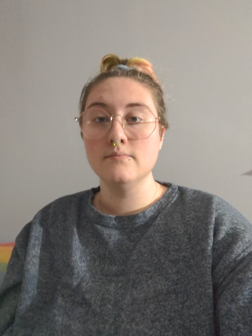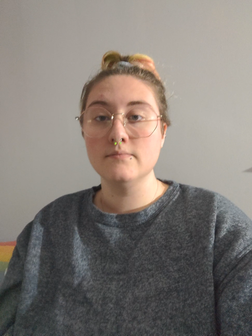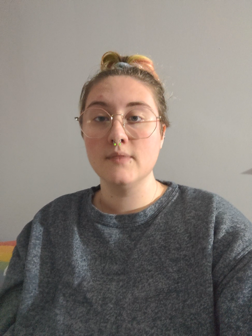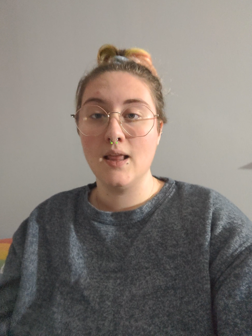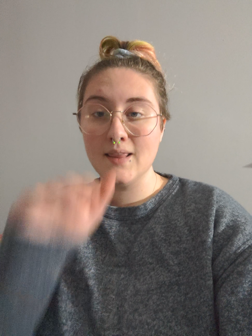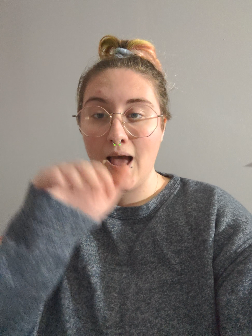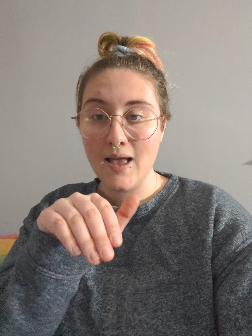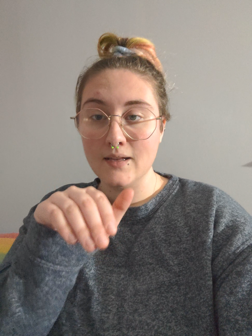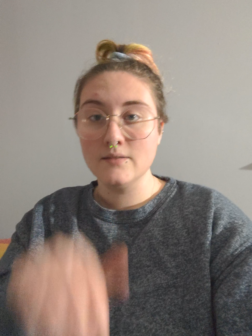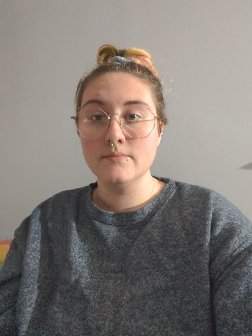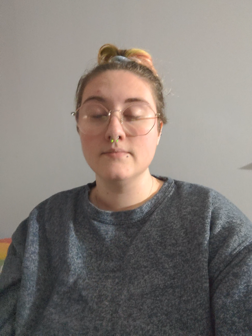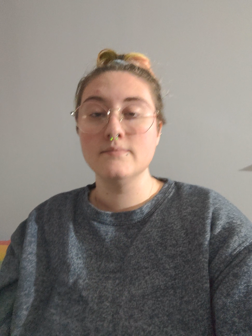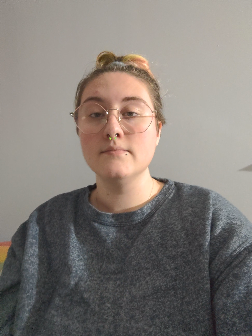night